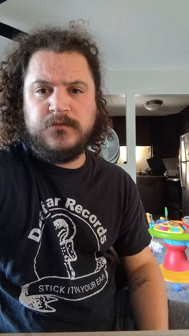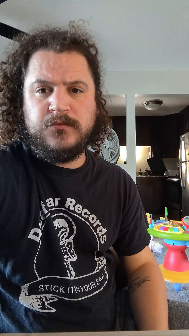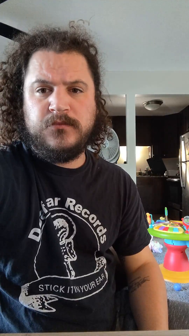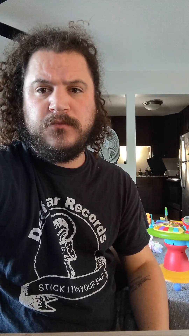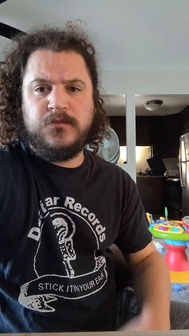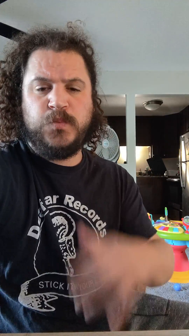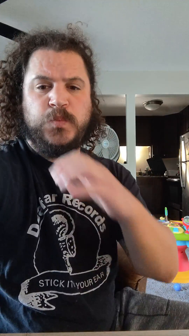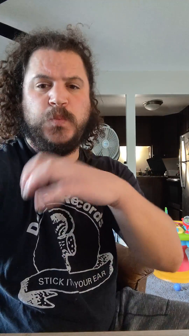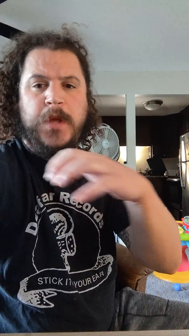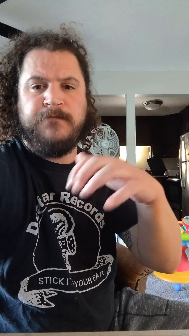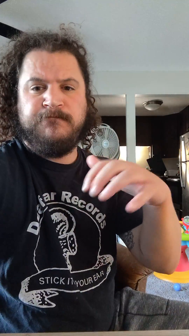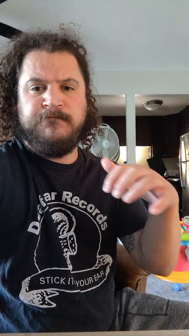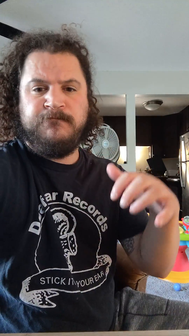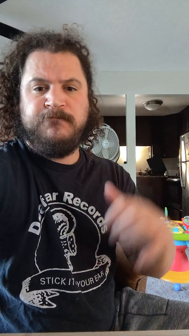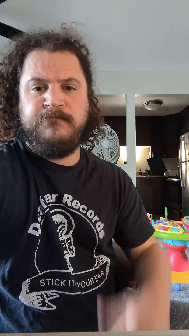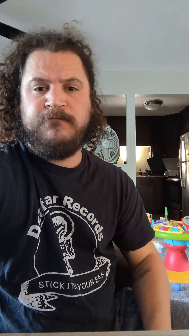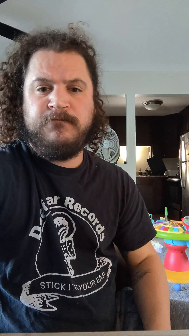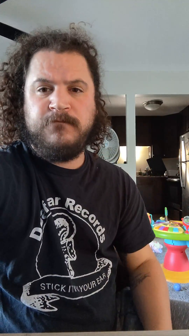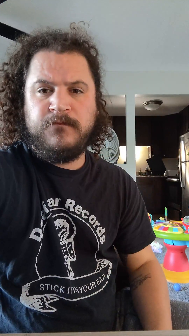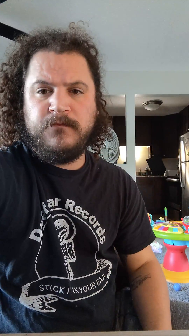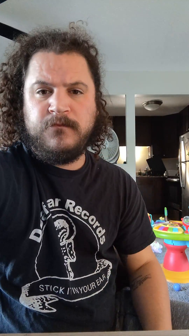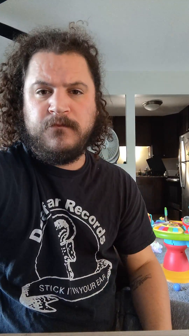grapes